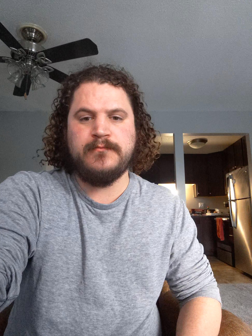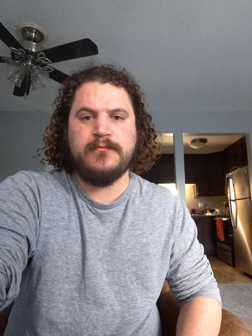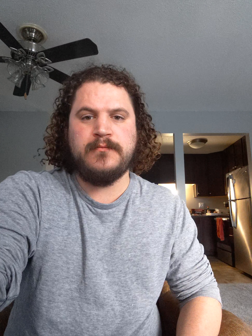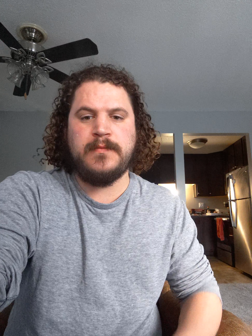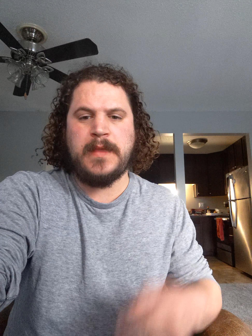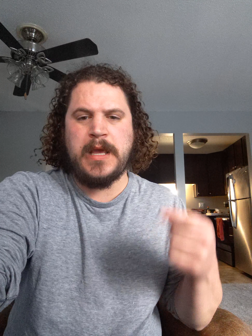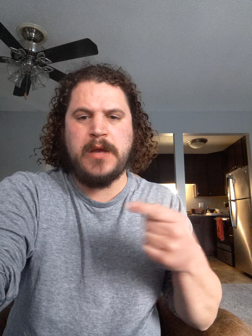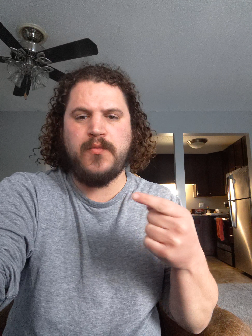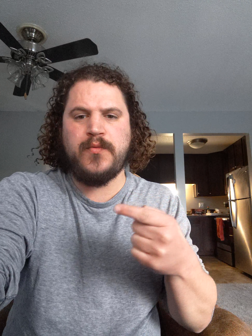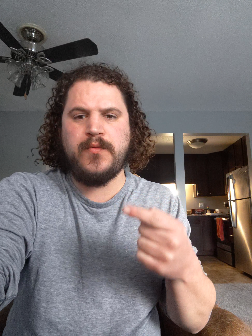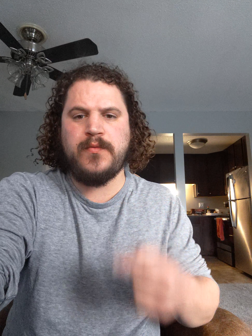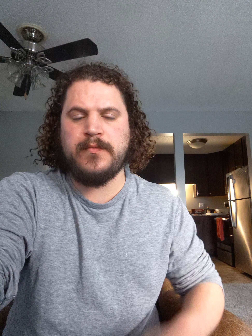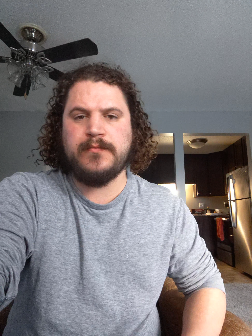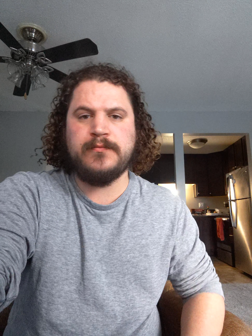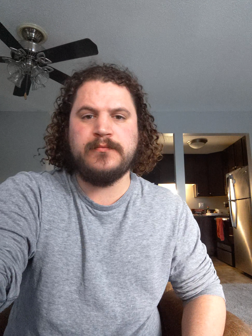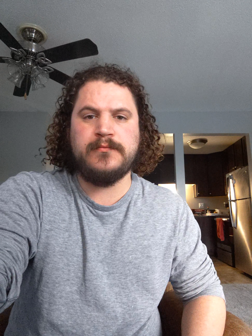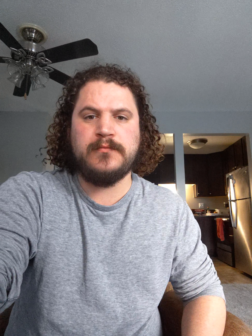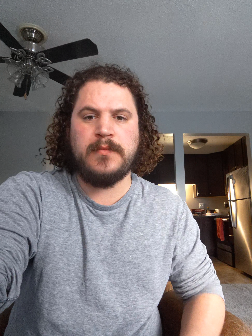owie